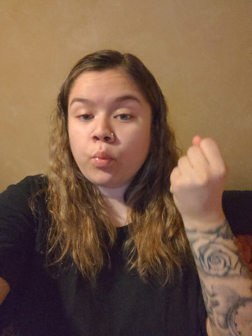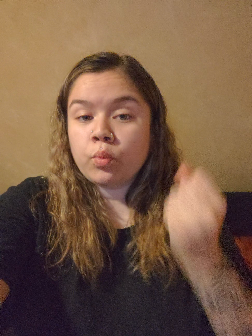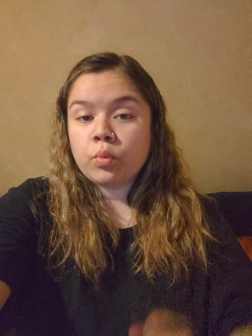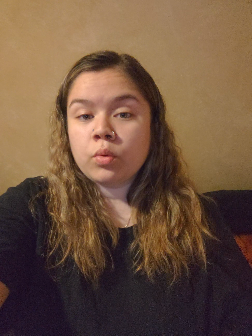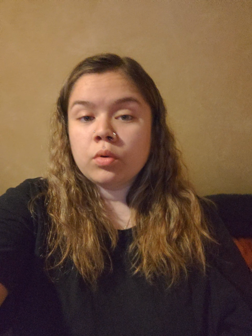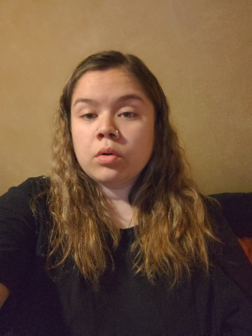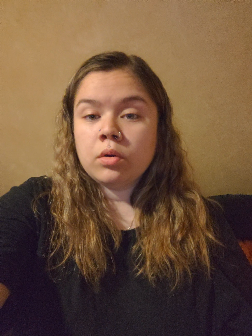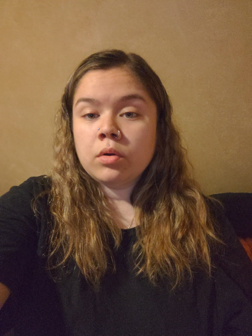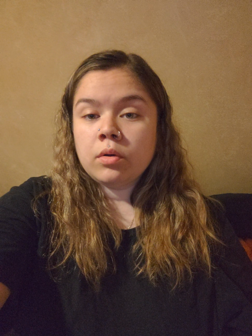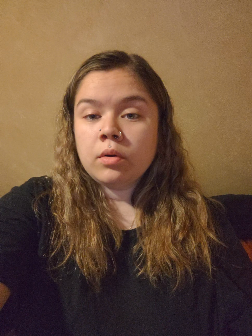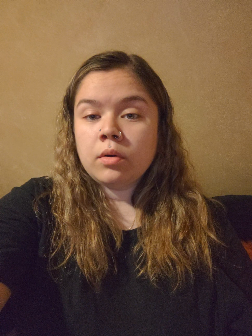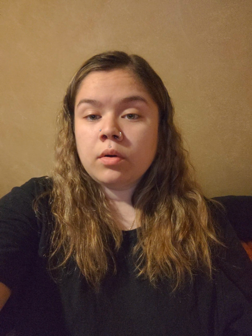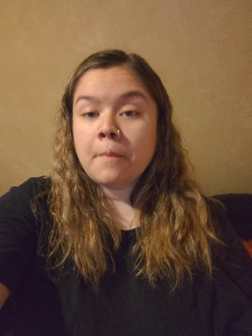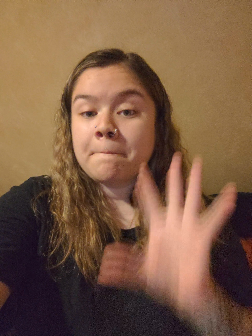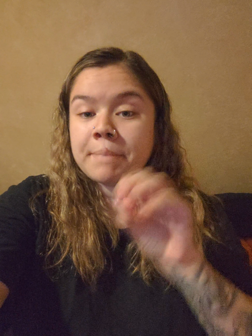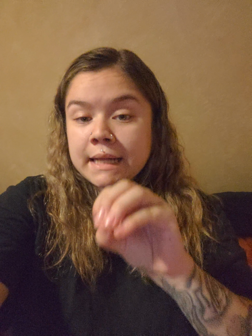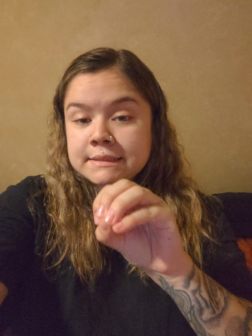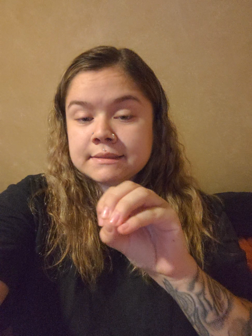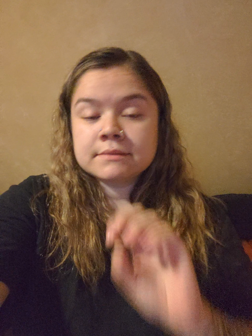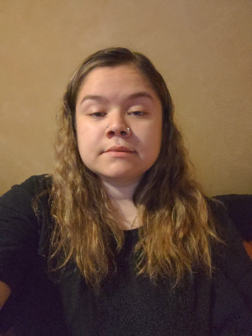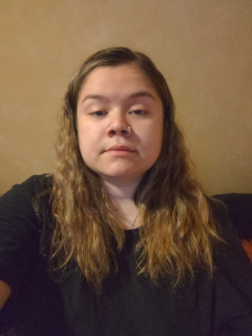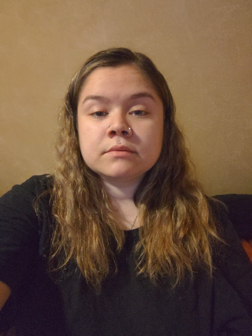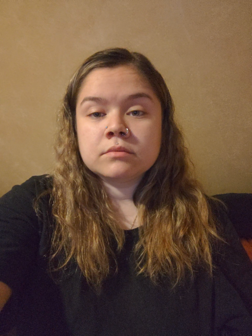bite